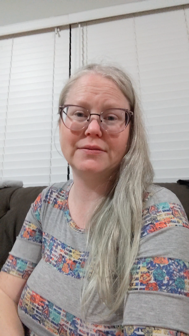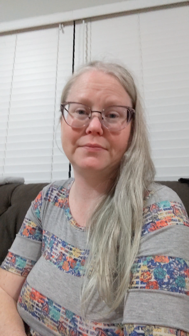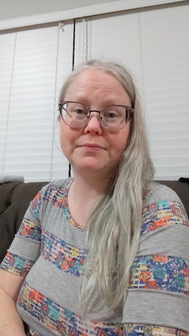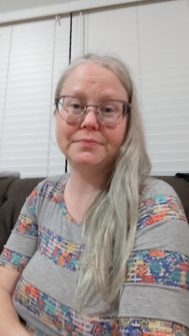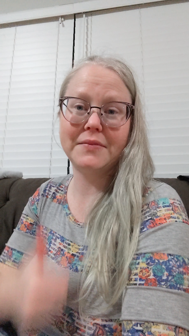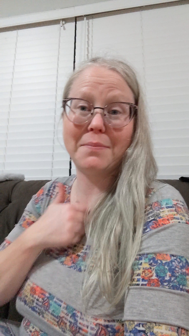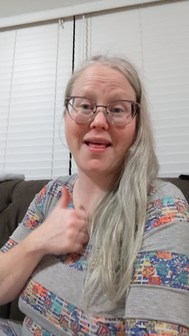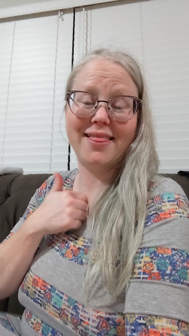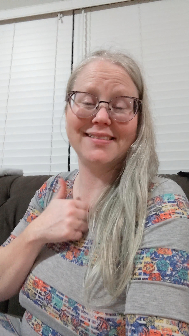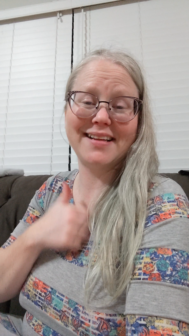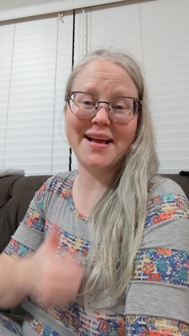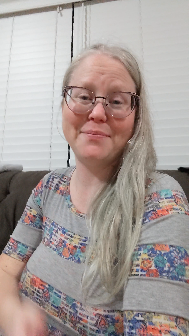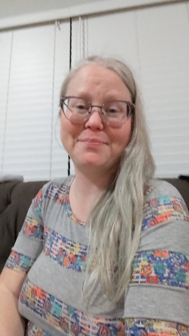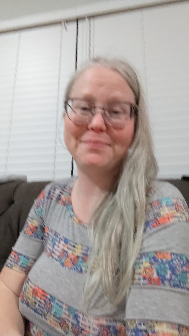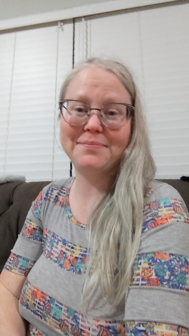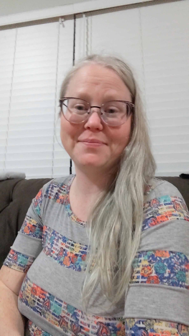bathtub